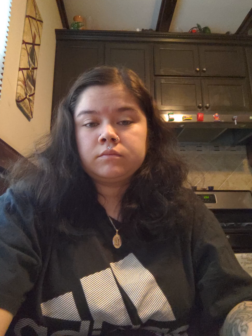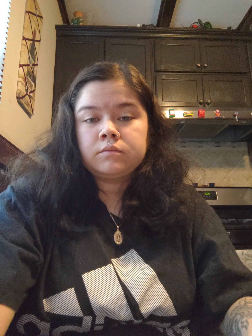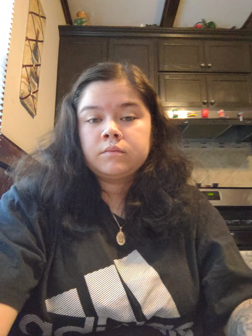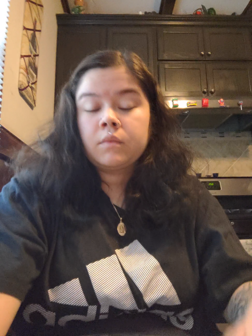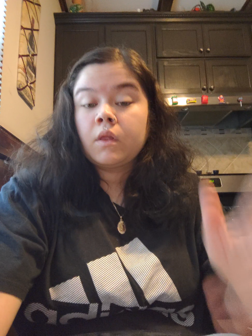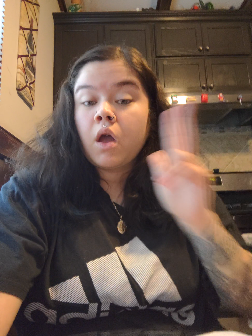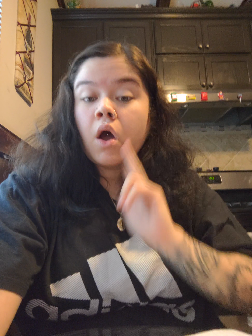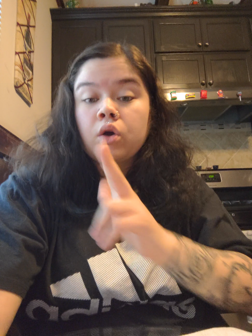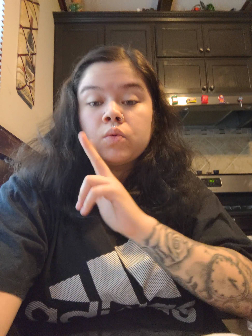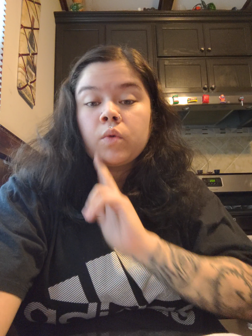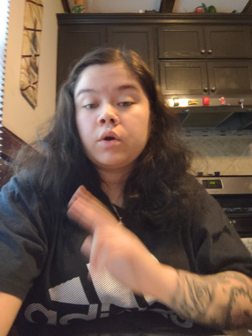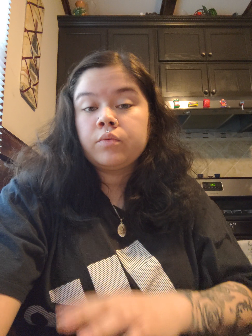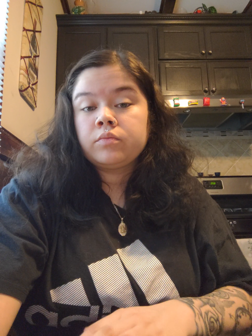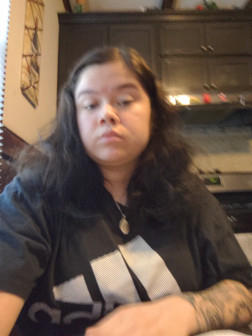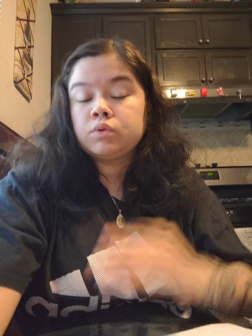underwear